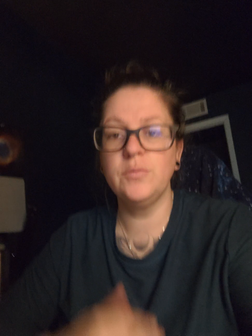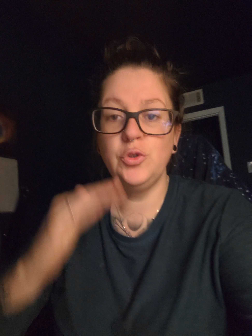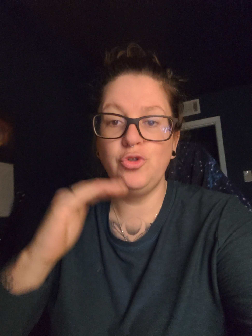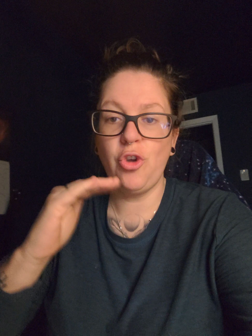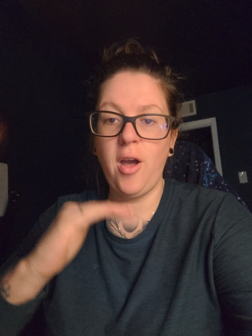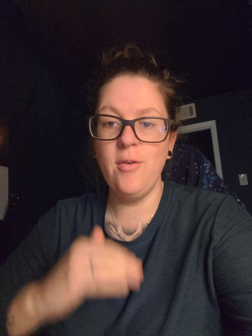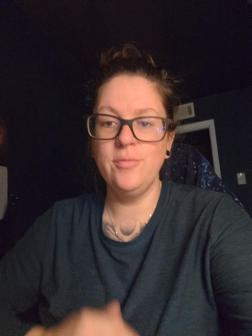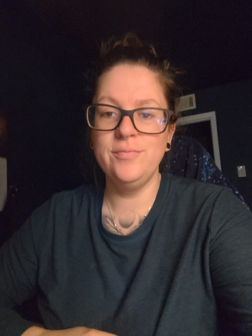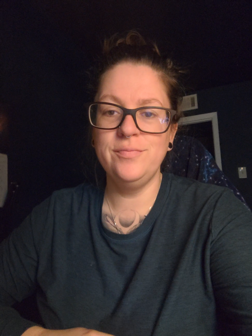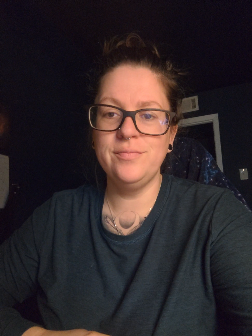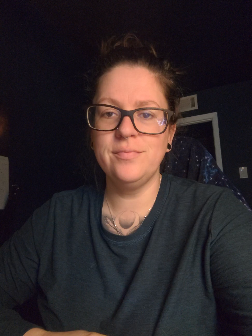child